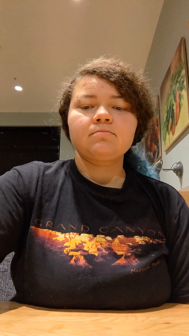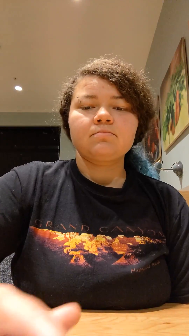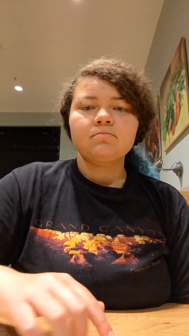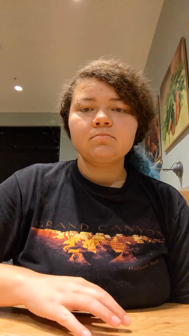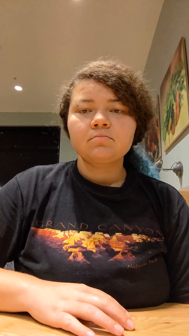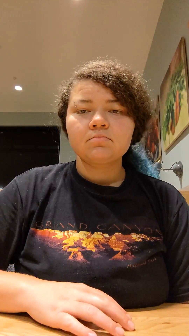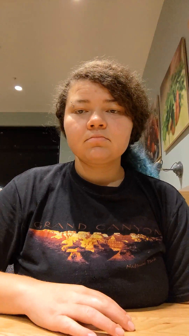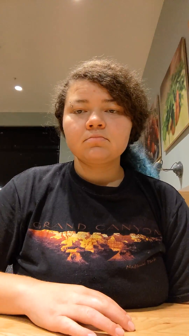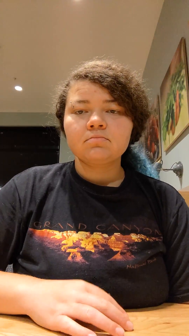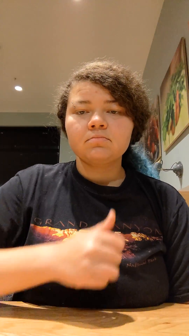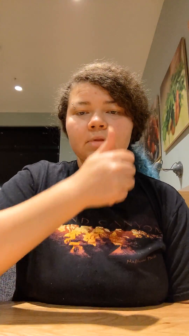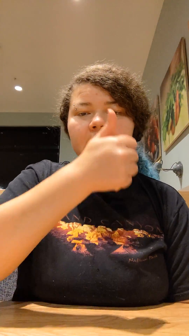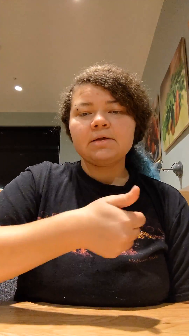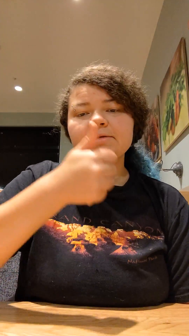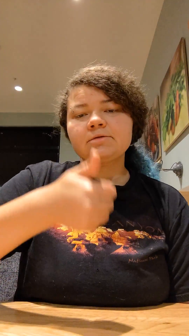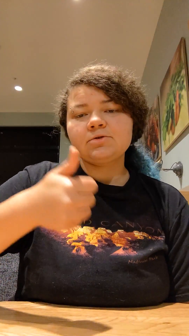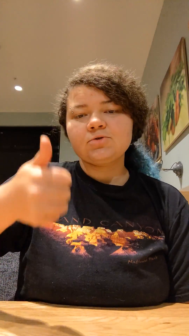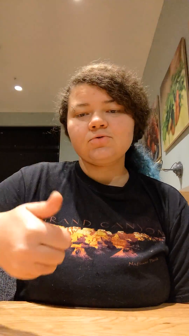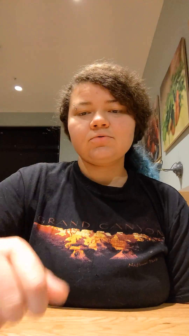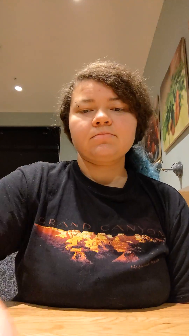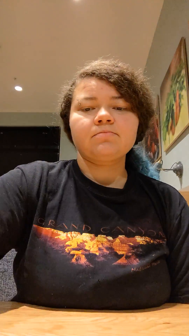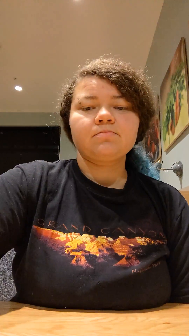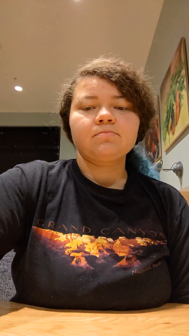each